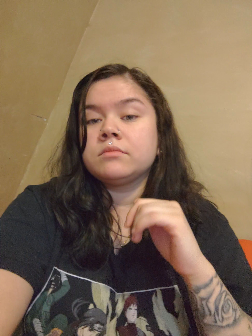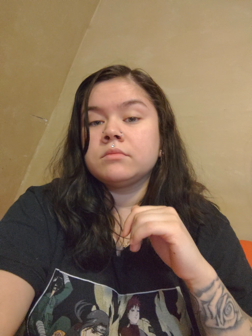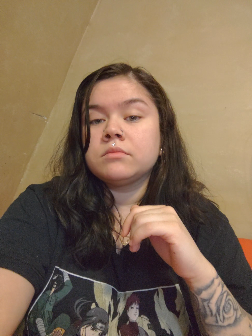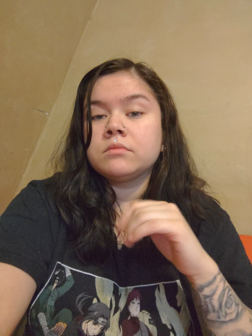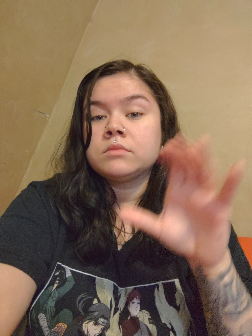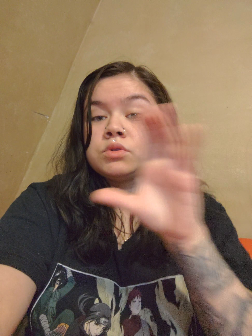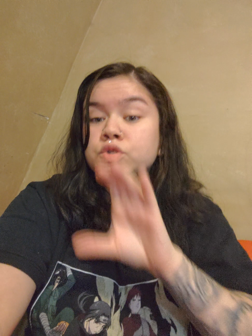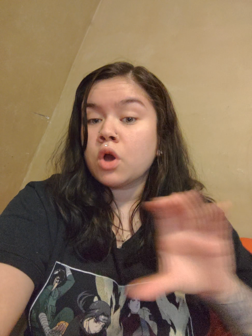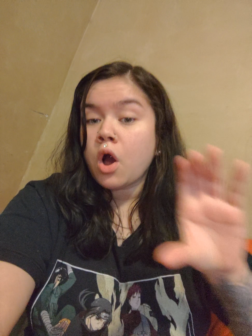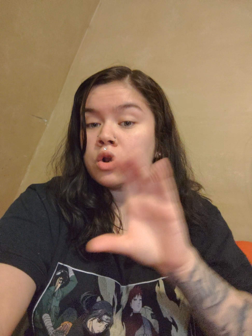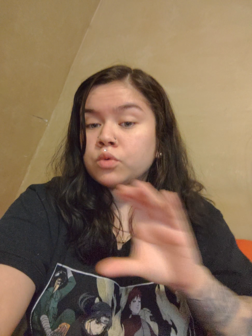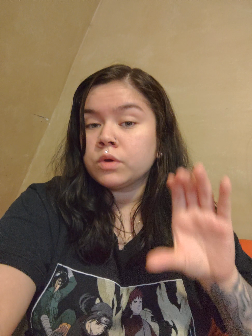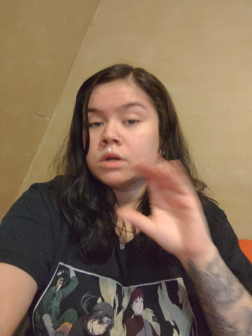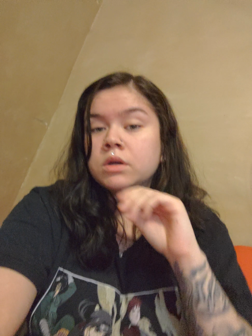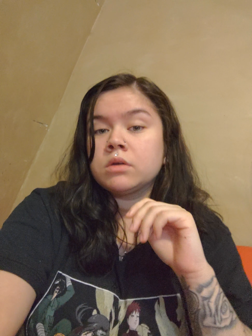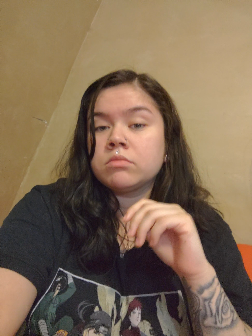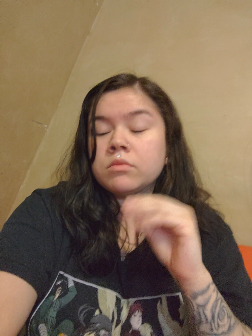chocolate